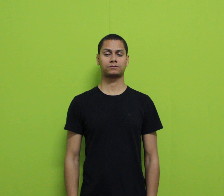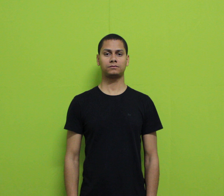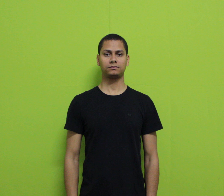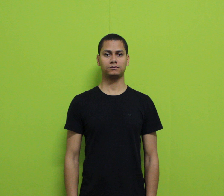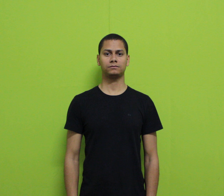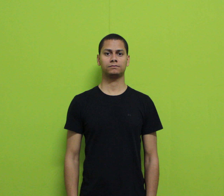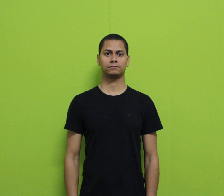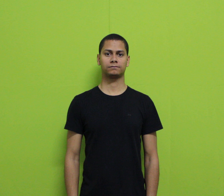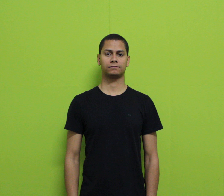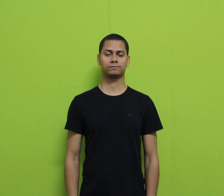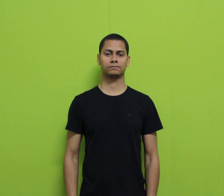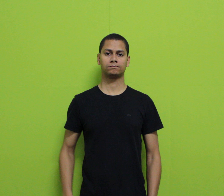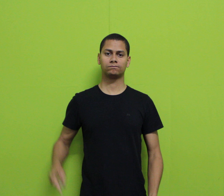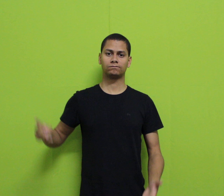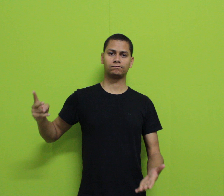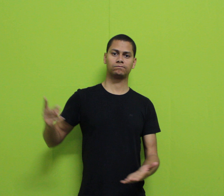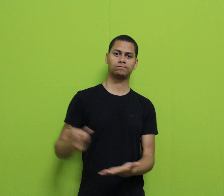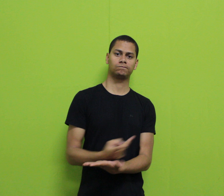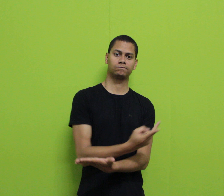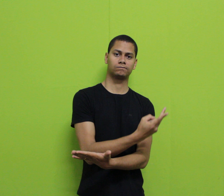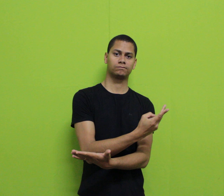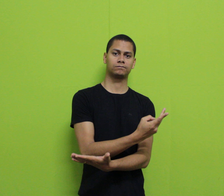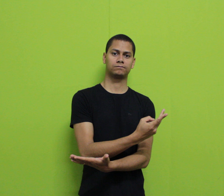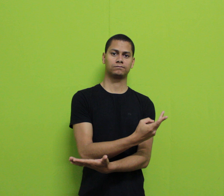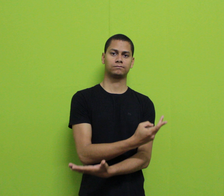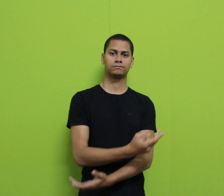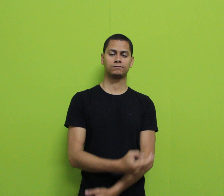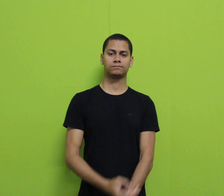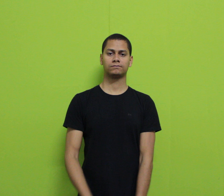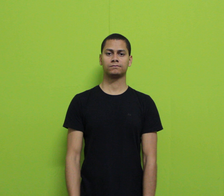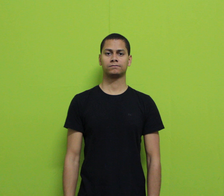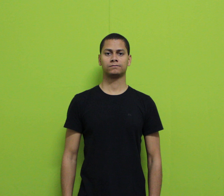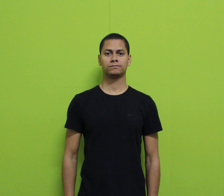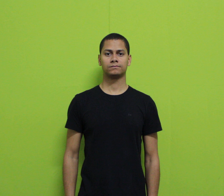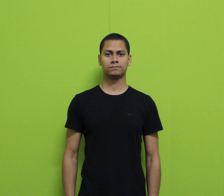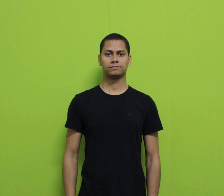acontecer